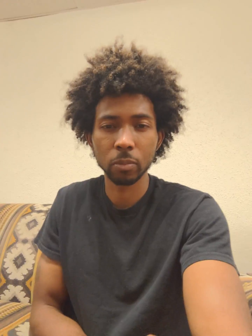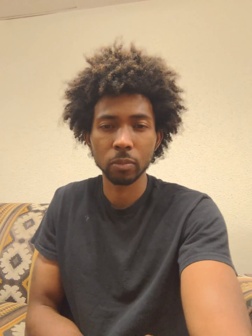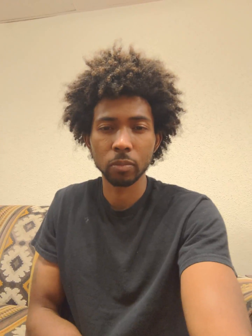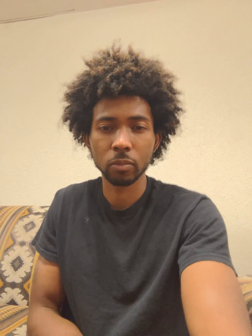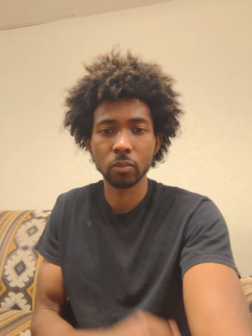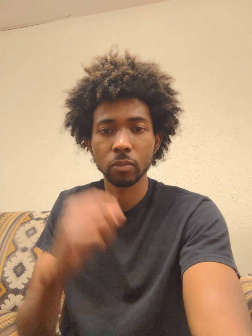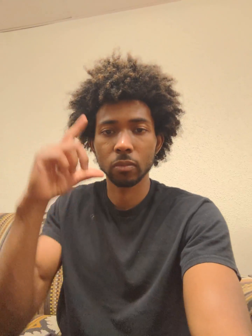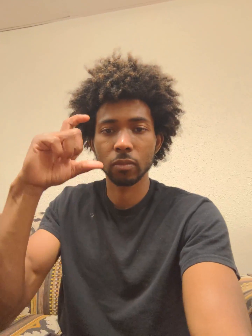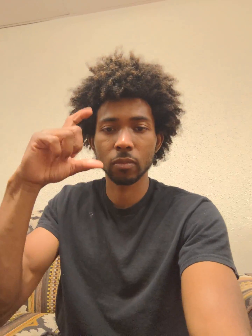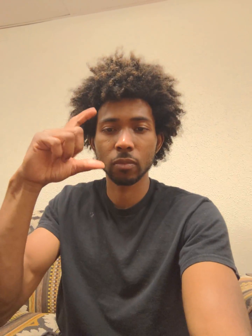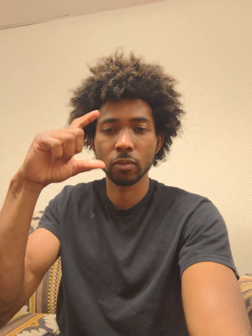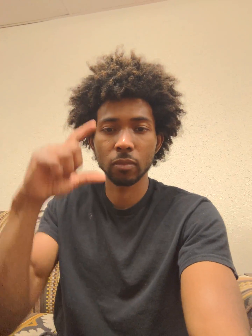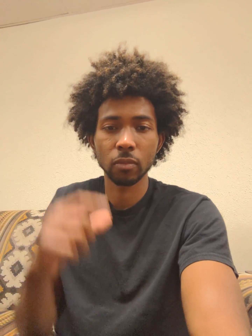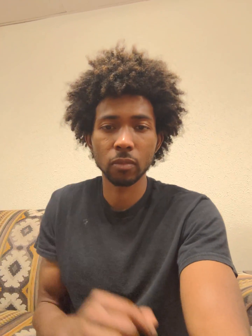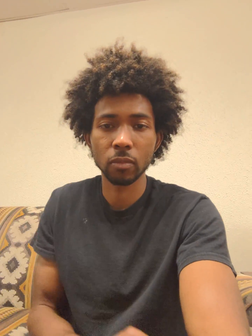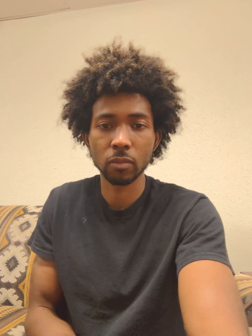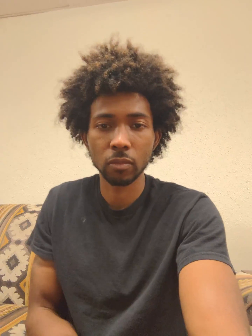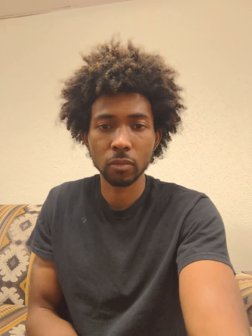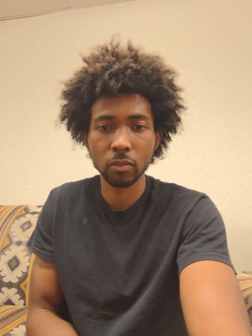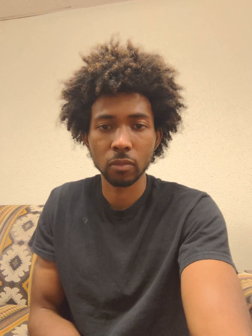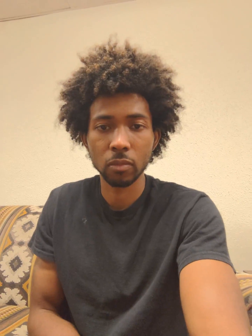camera